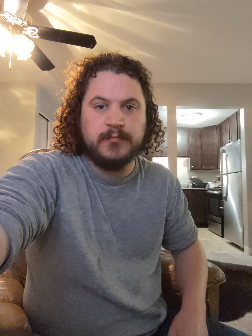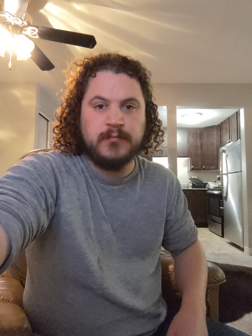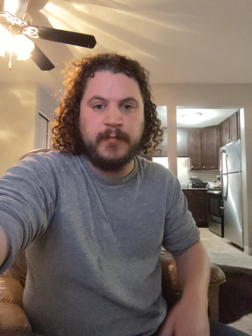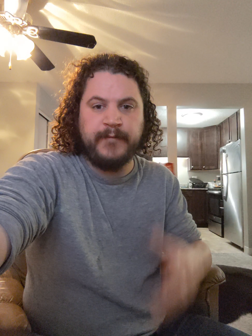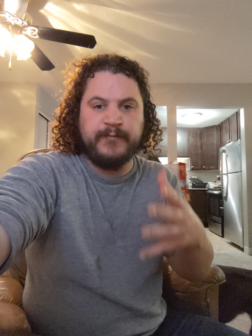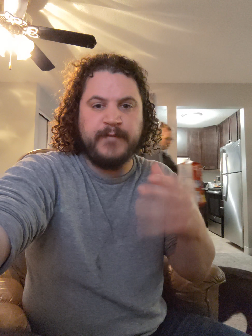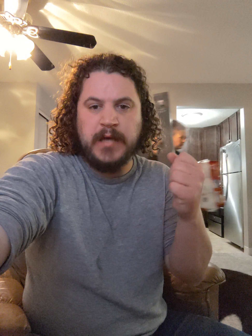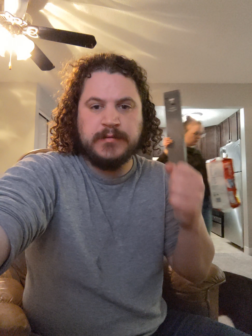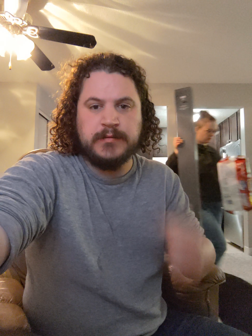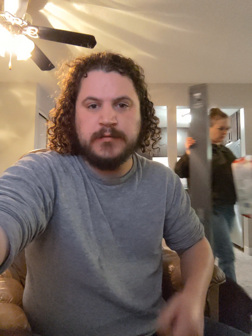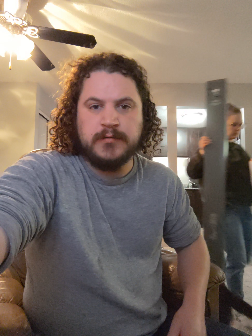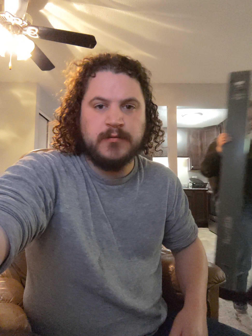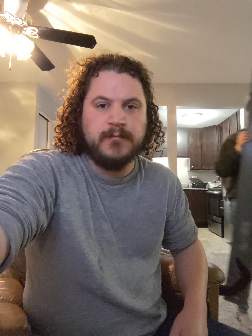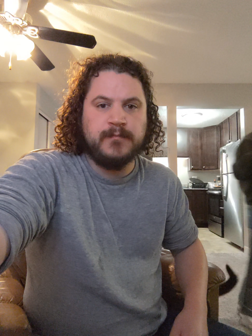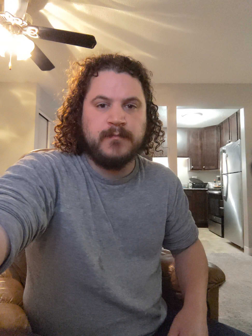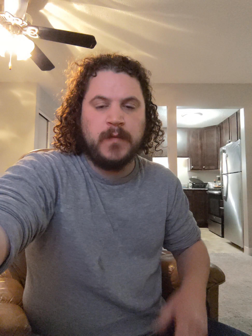fast